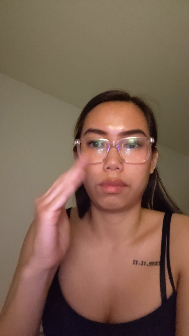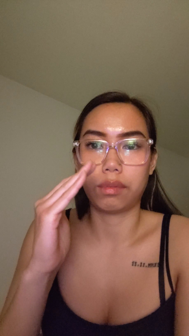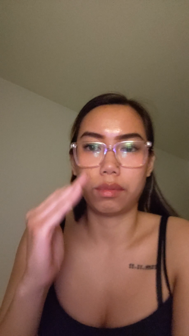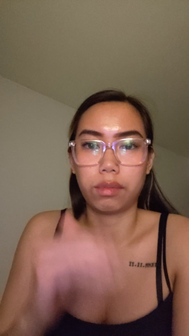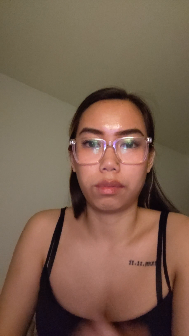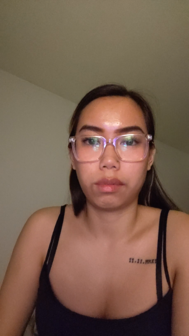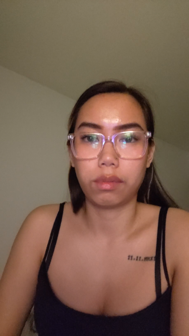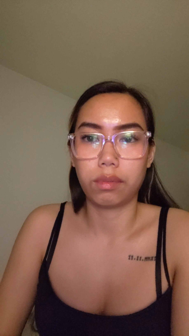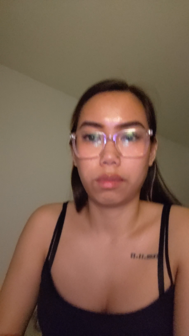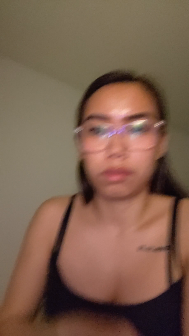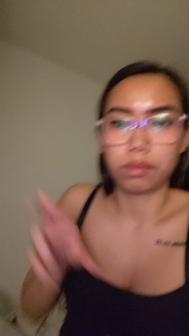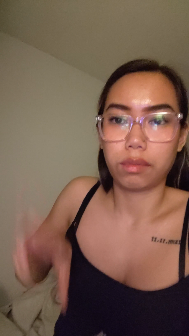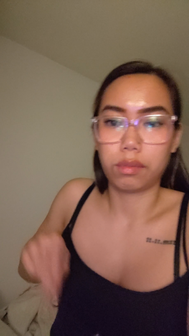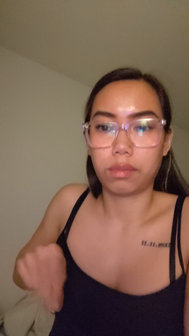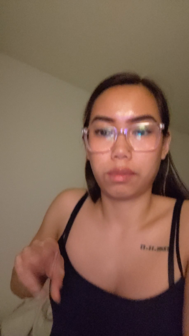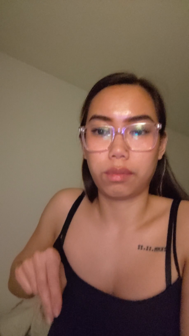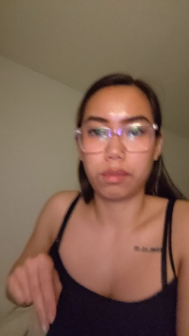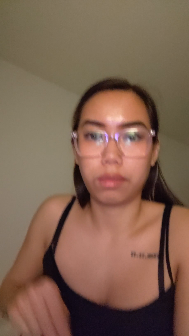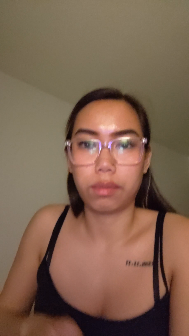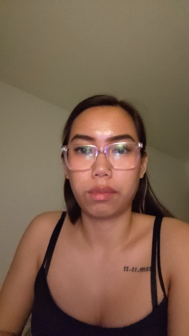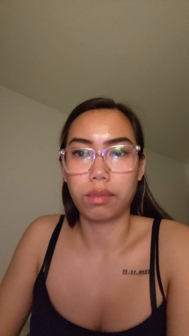diaper